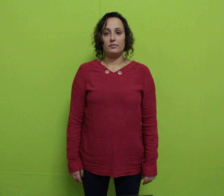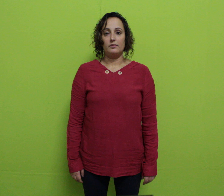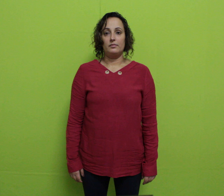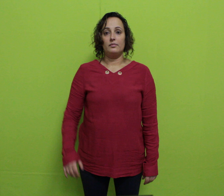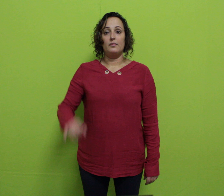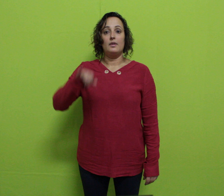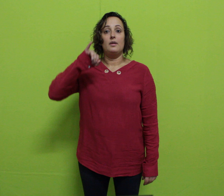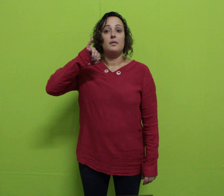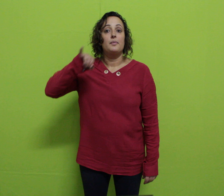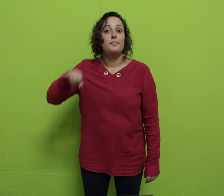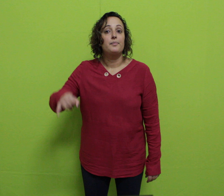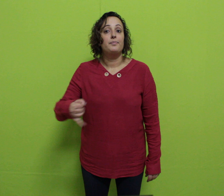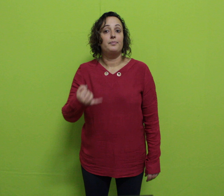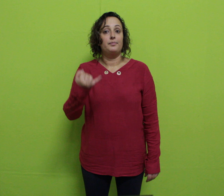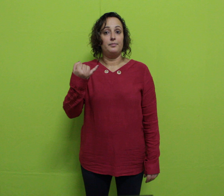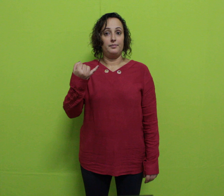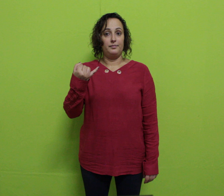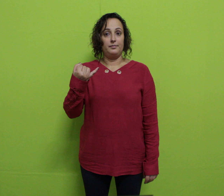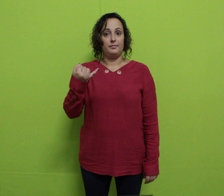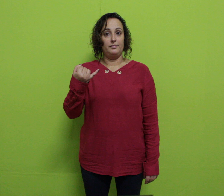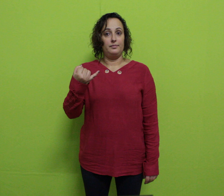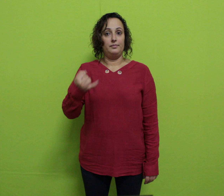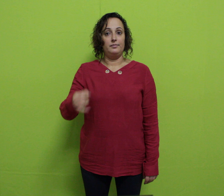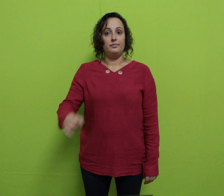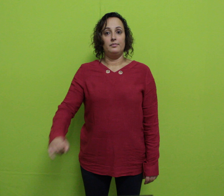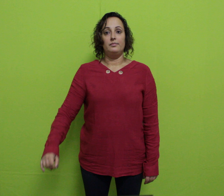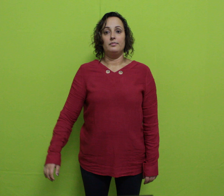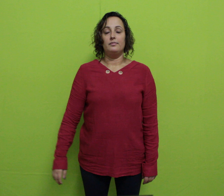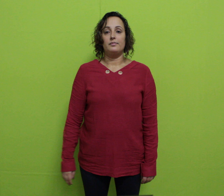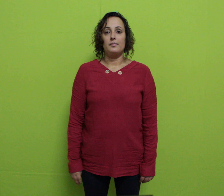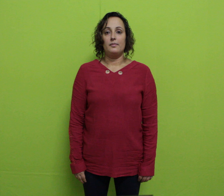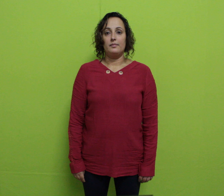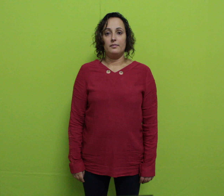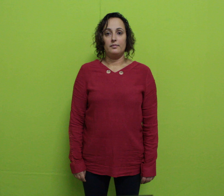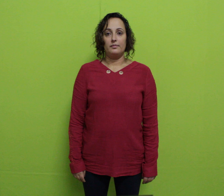aproveitar